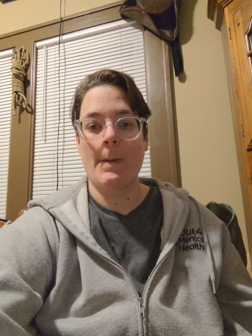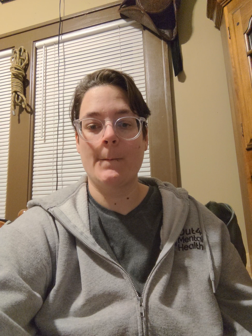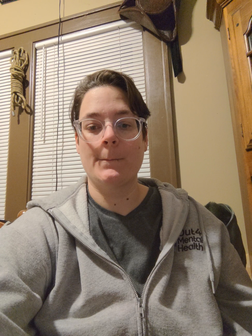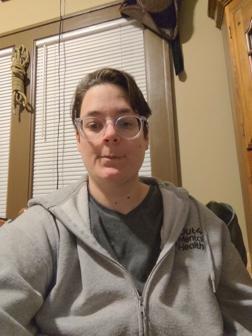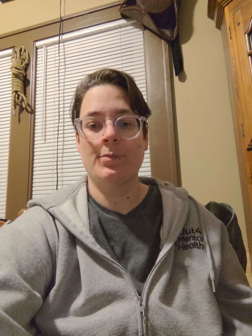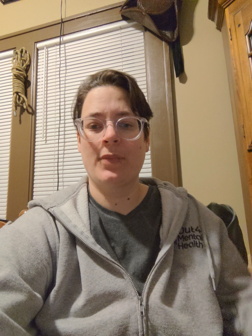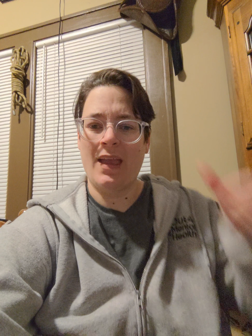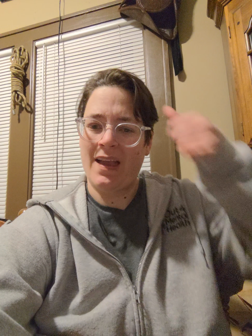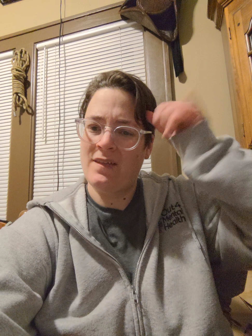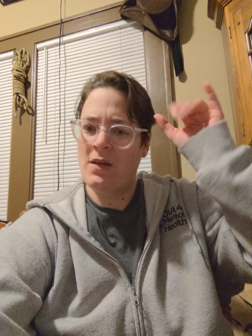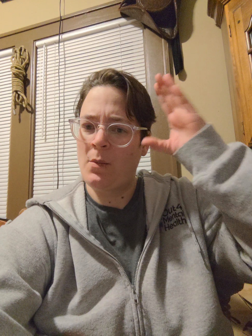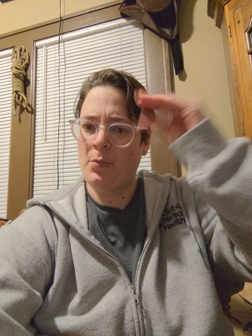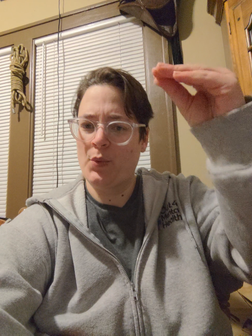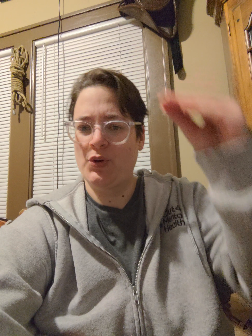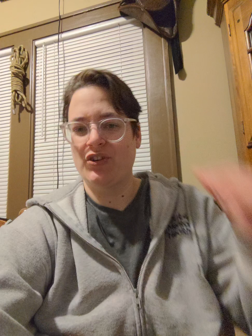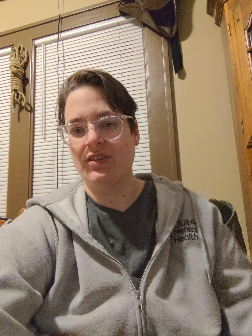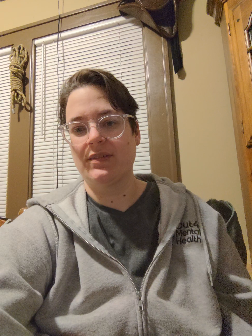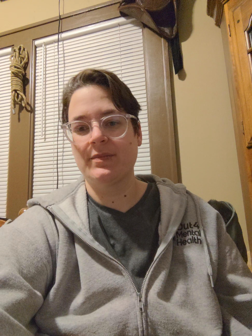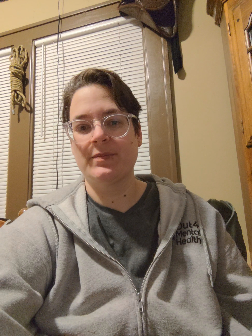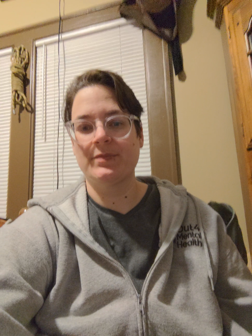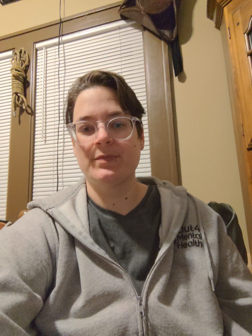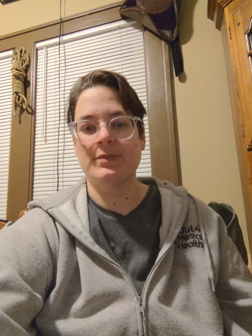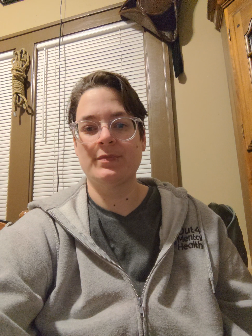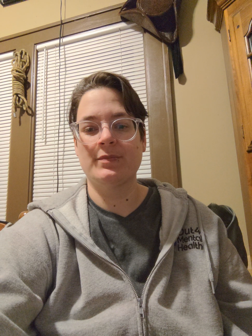cowboy